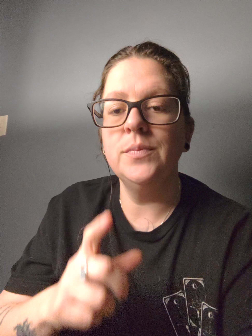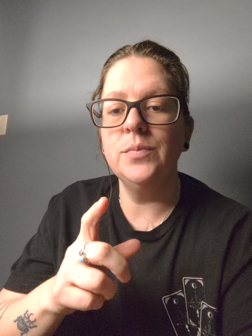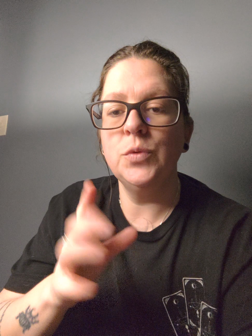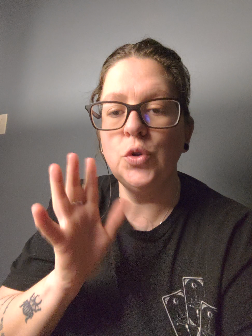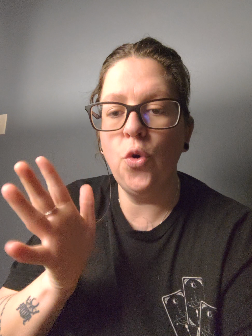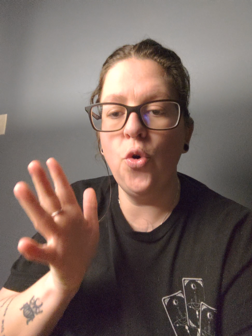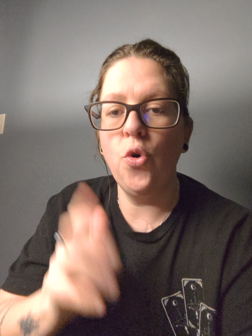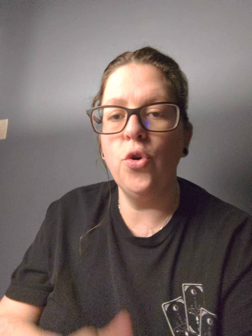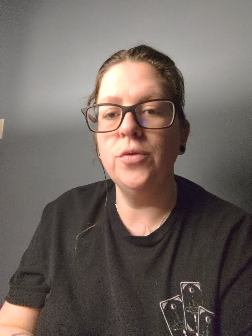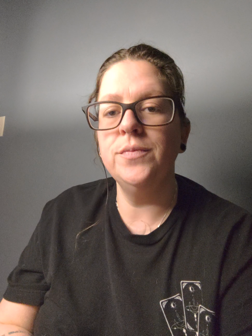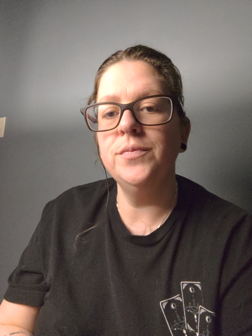talk